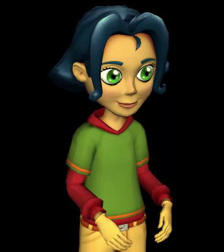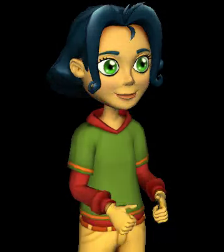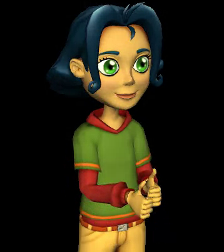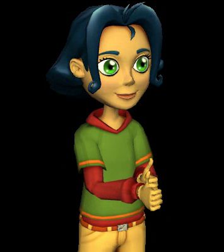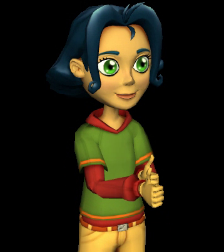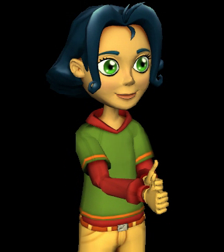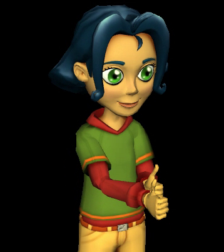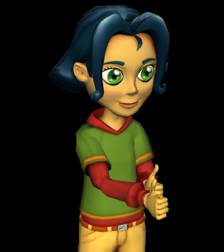يتابع